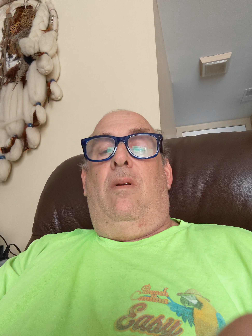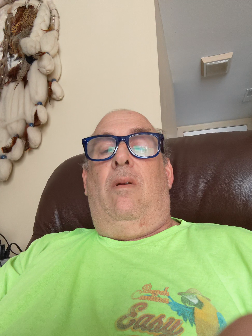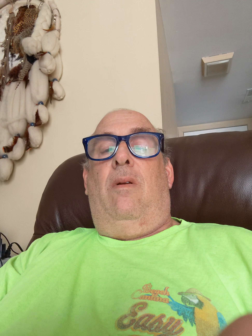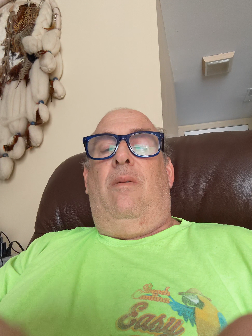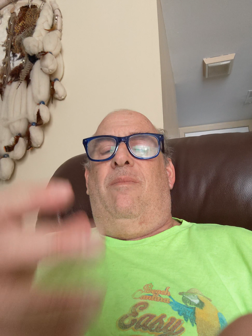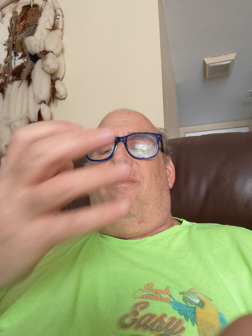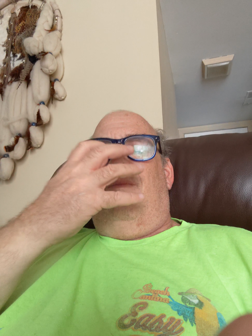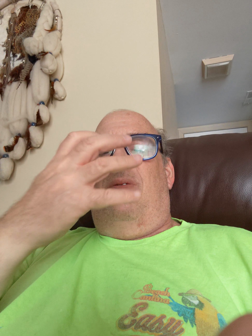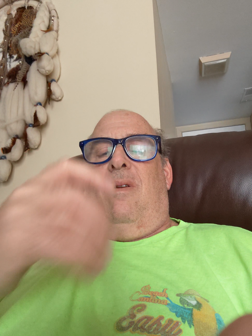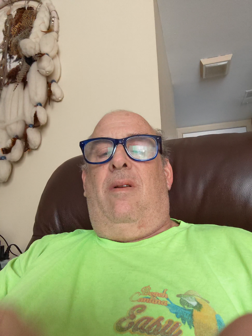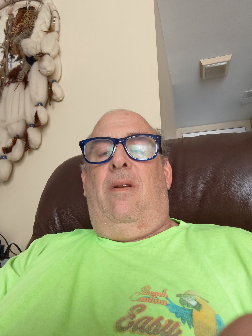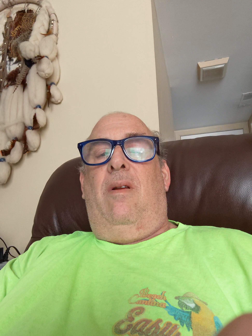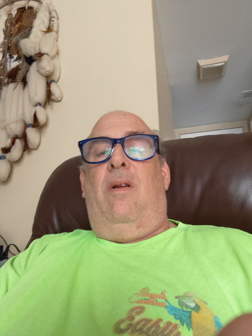mad